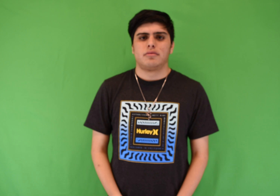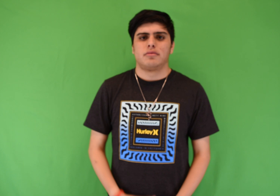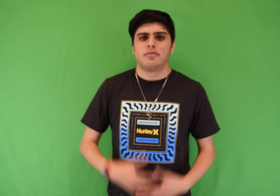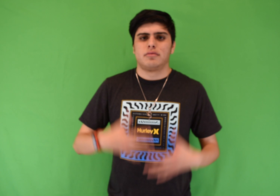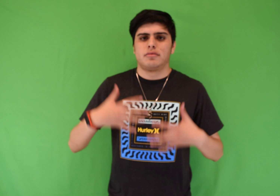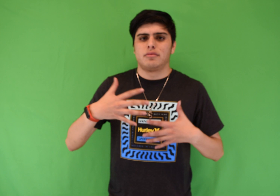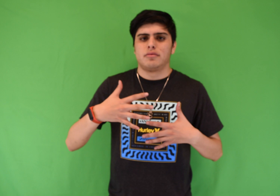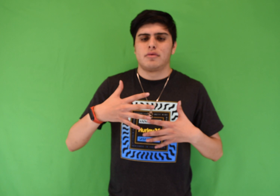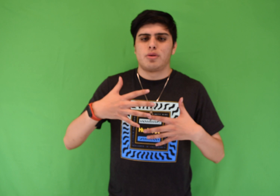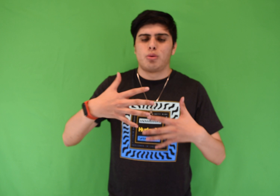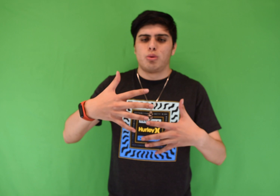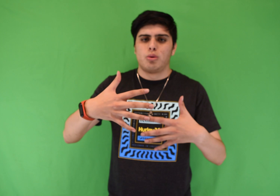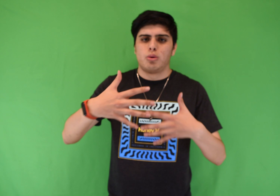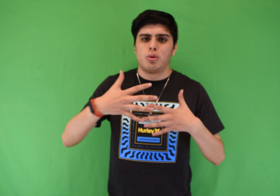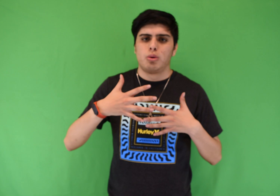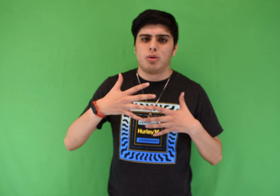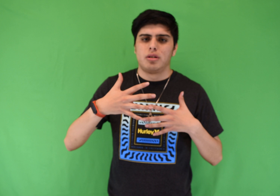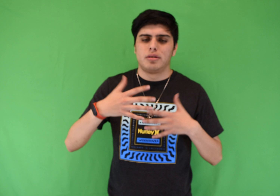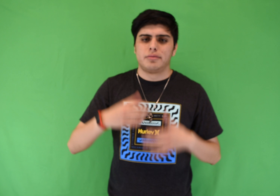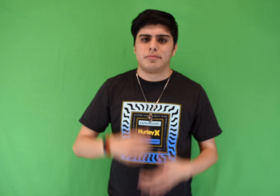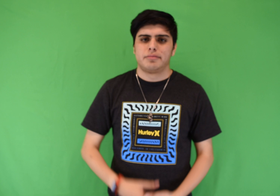respirar